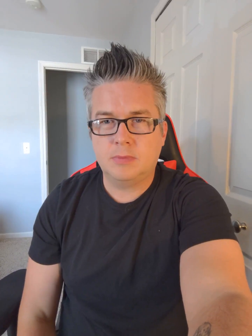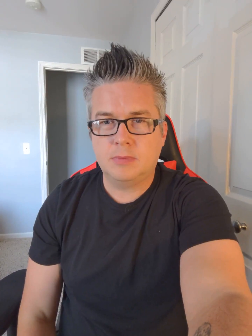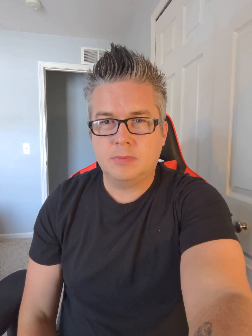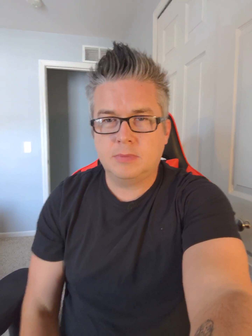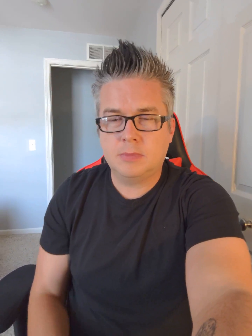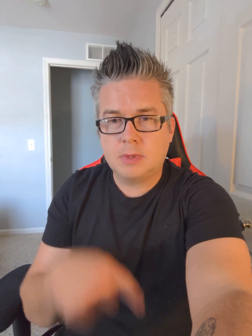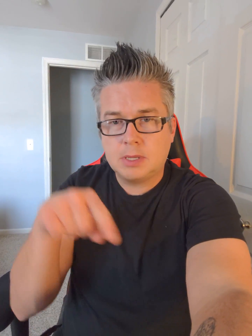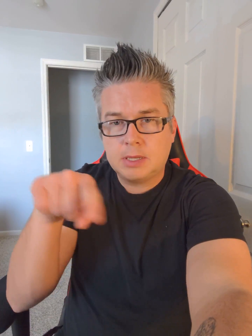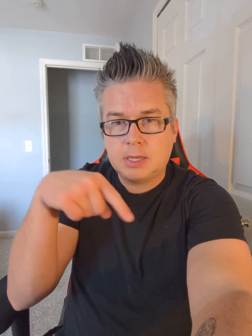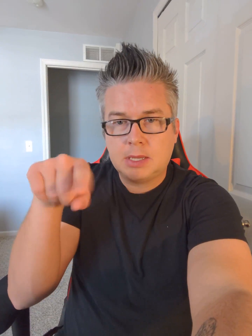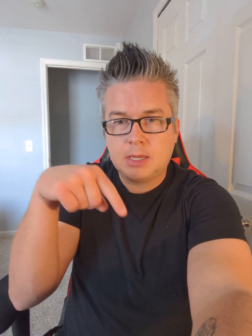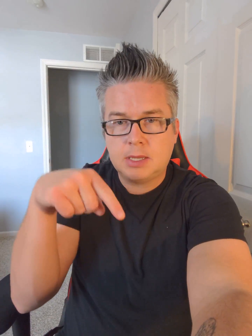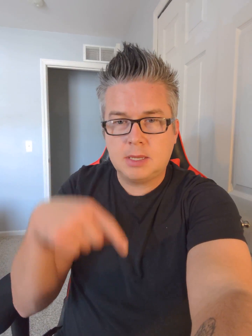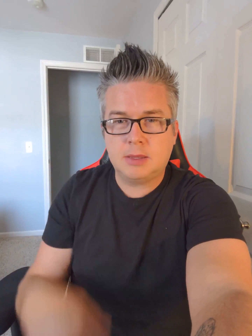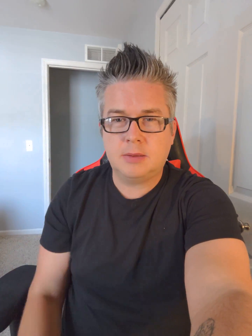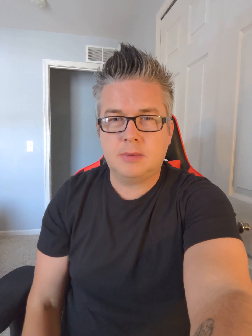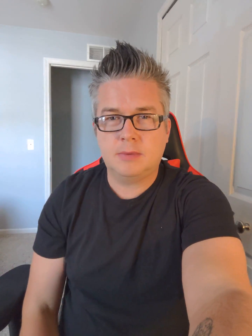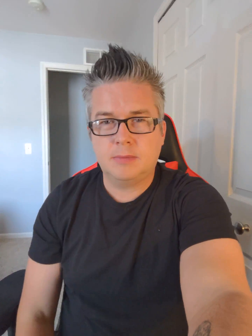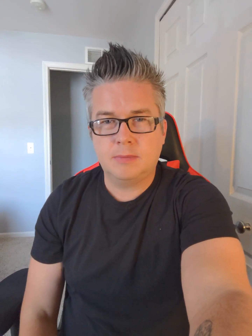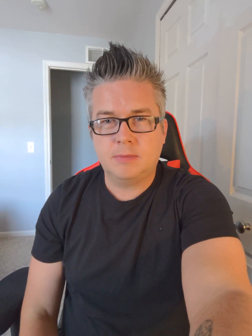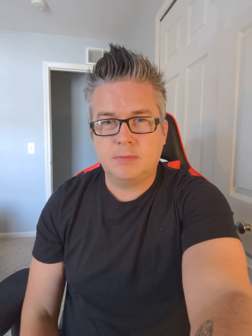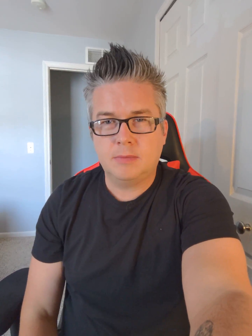flip-flop